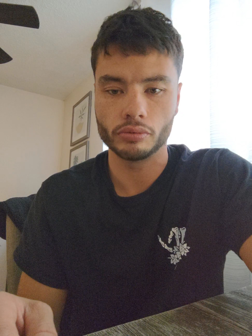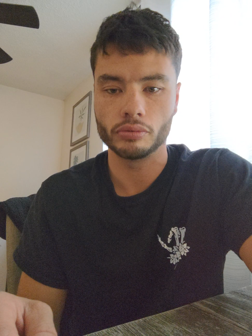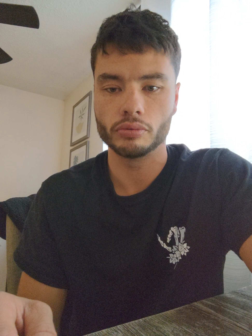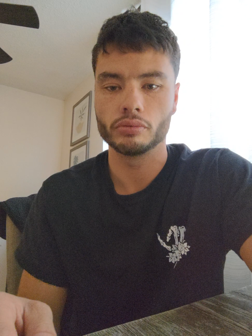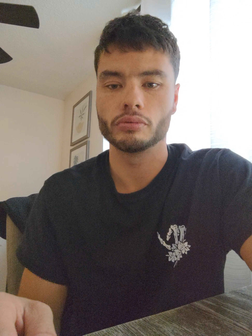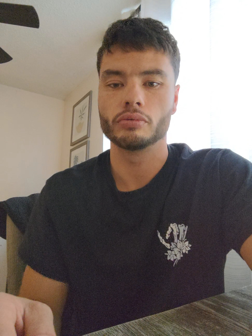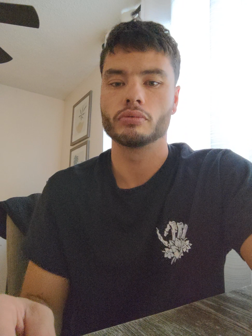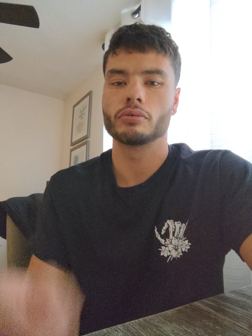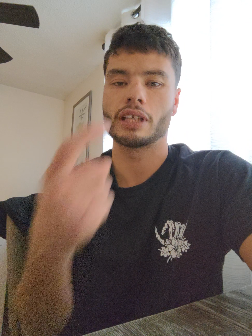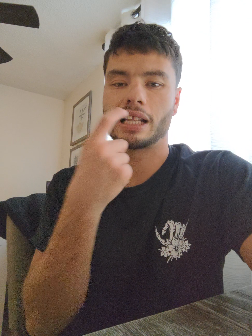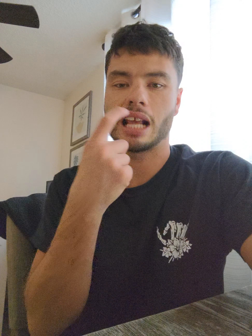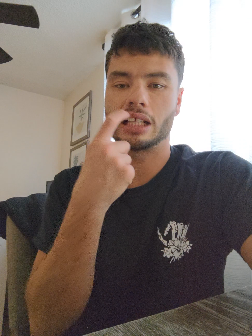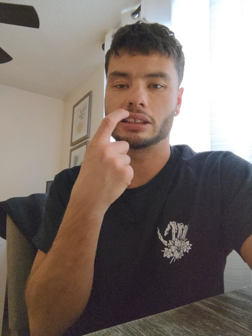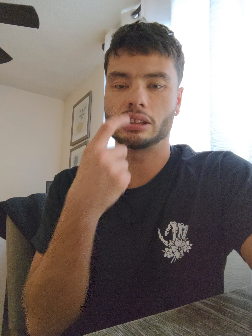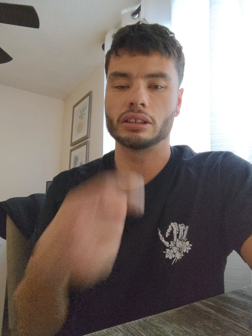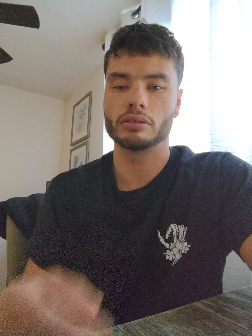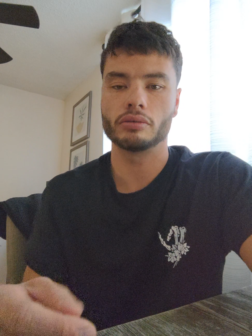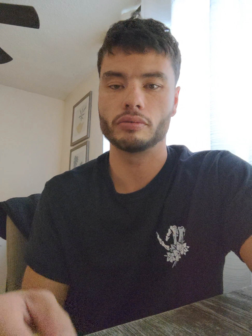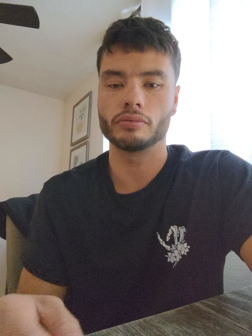window